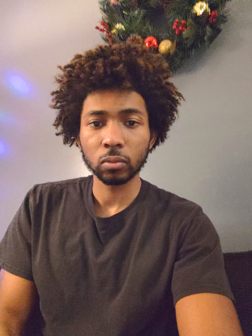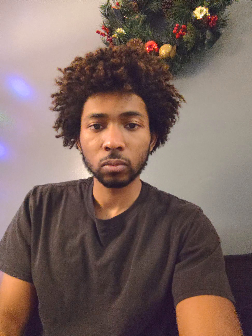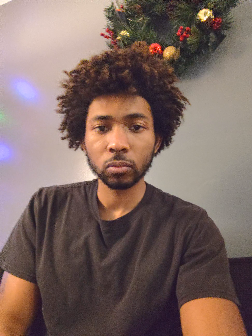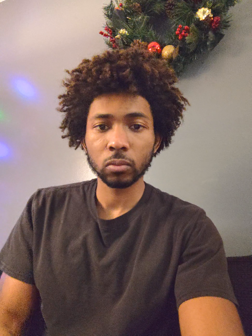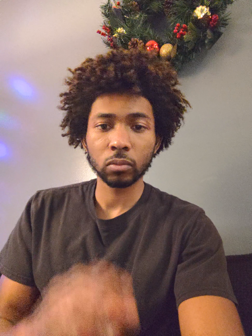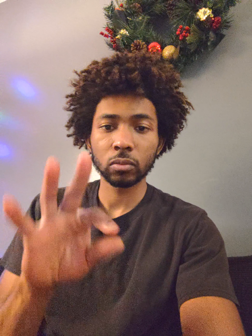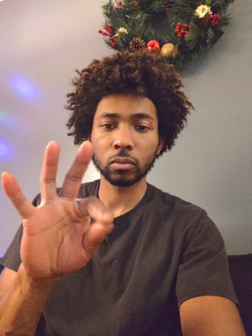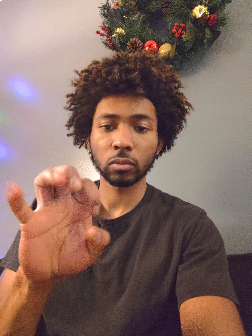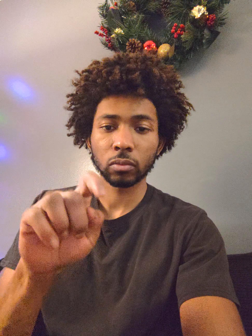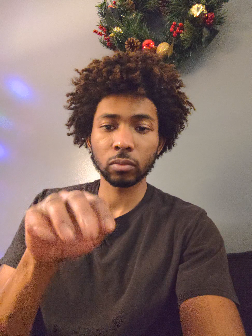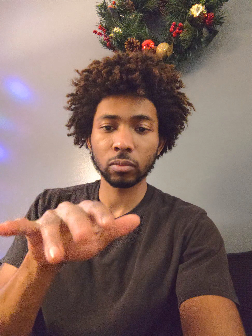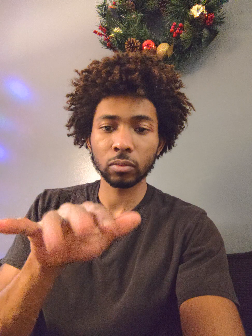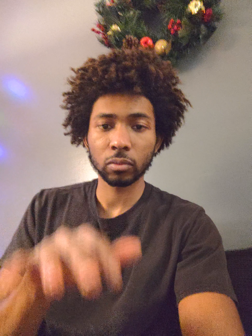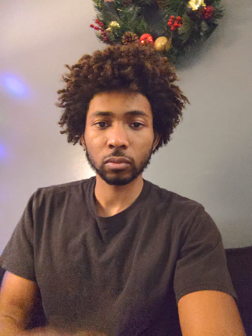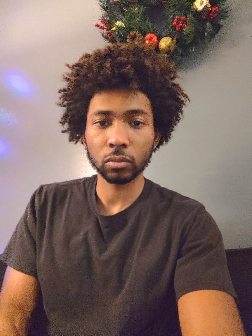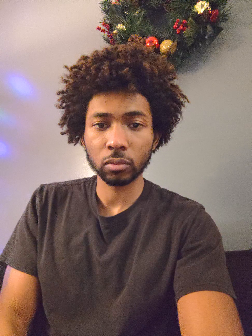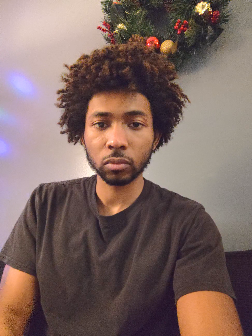feet